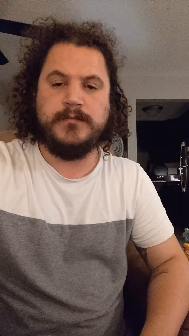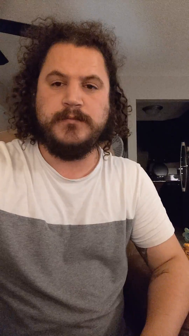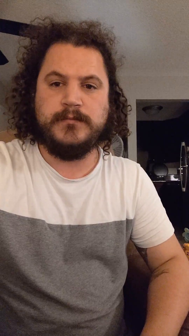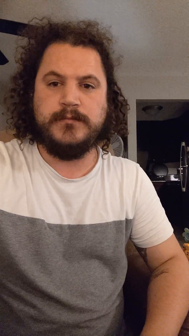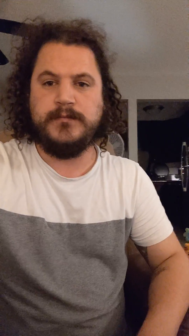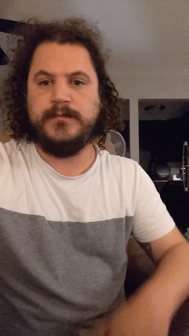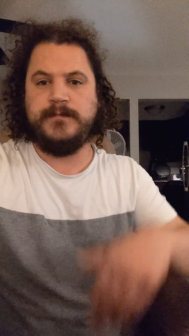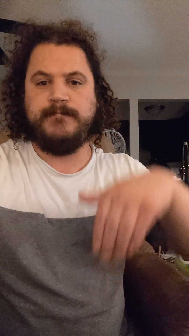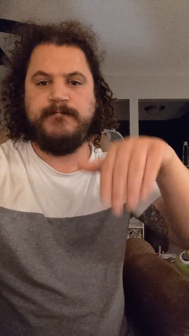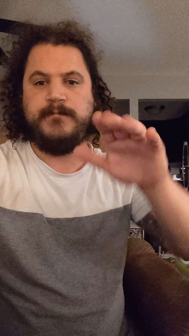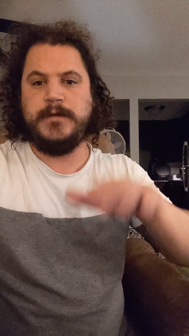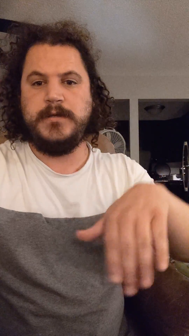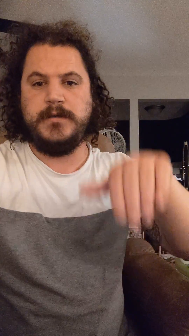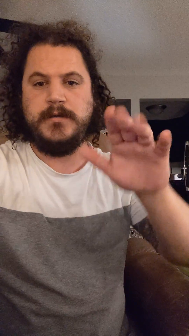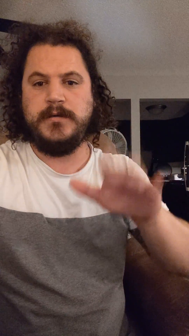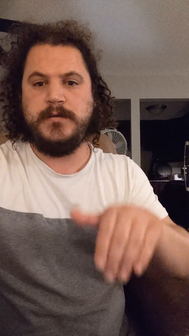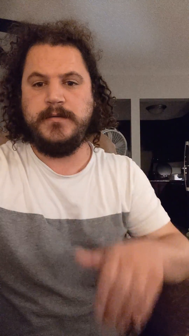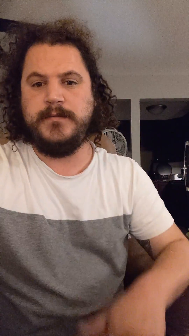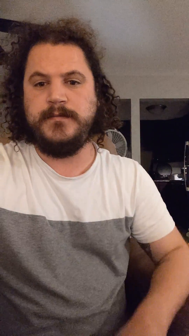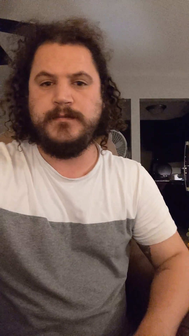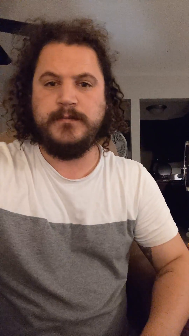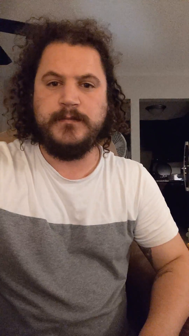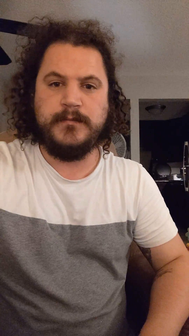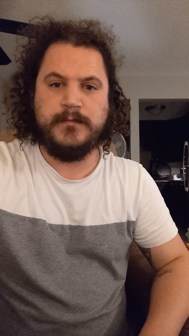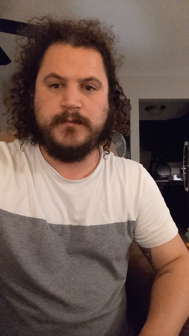paint